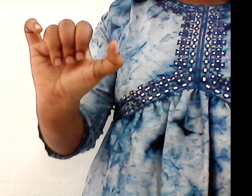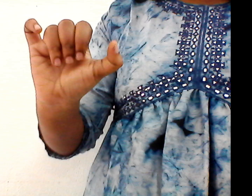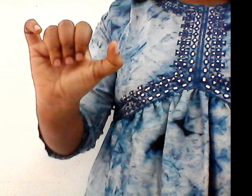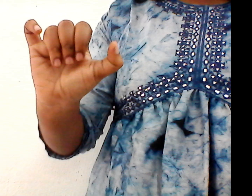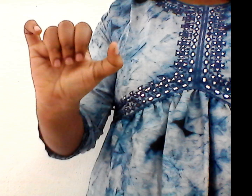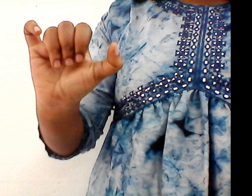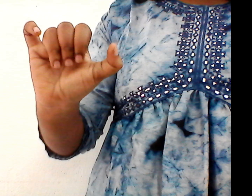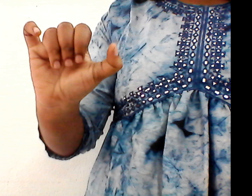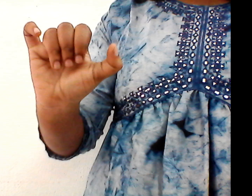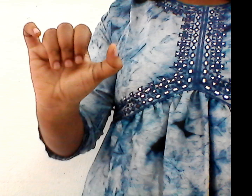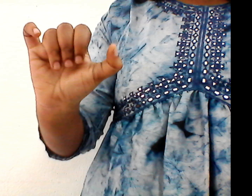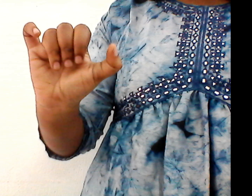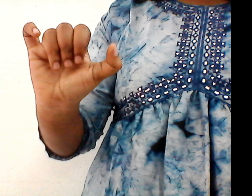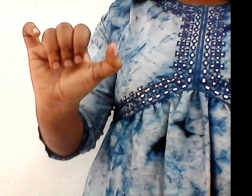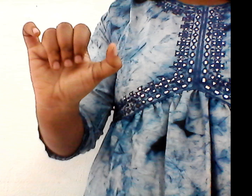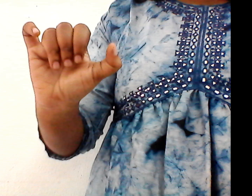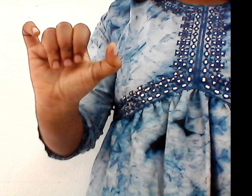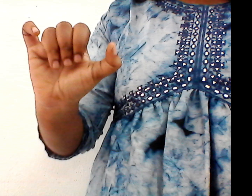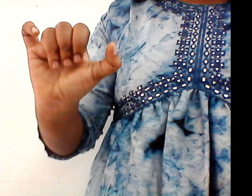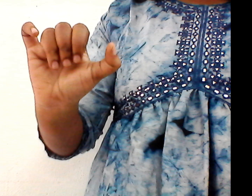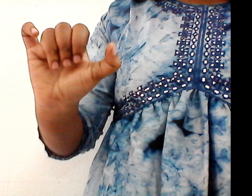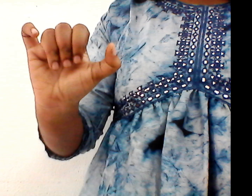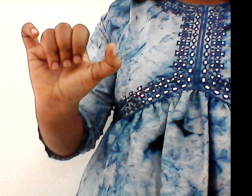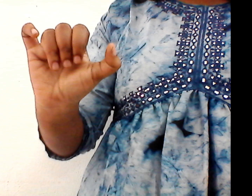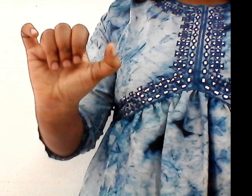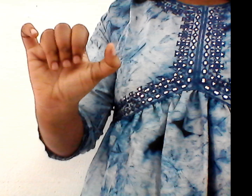ഋ